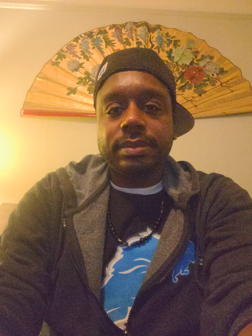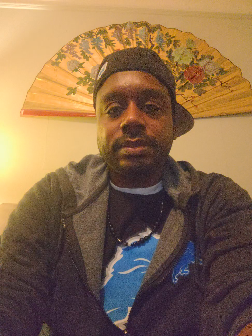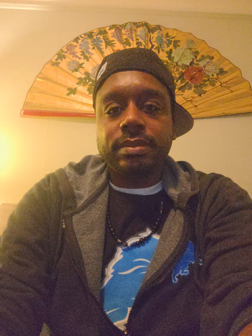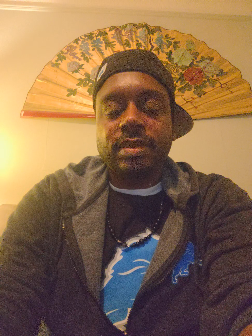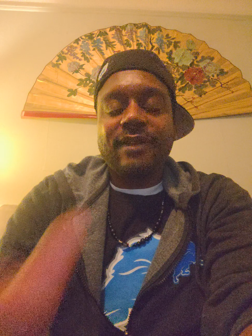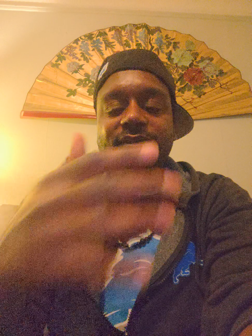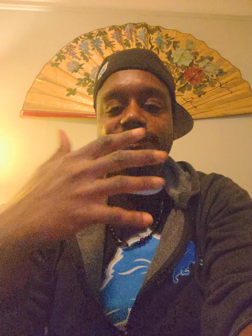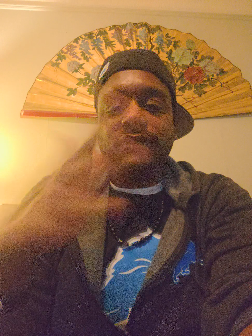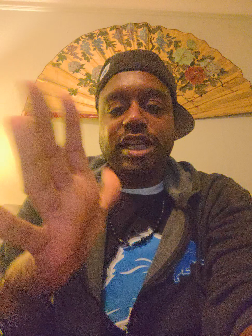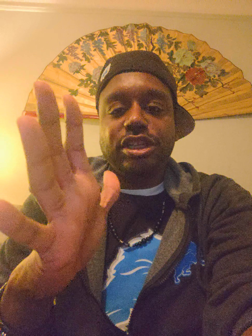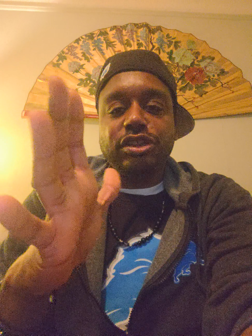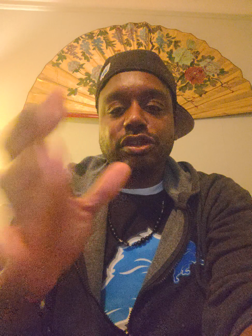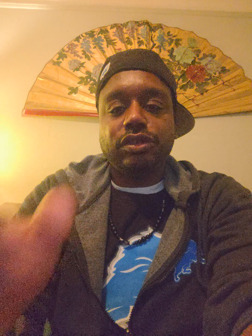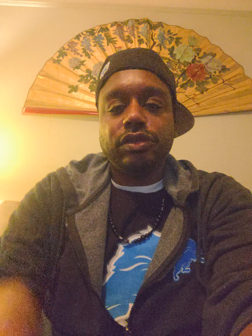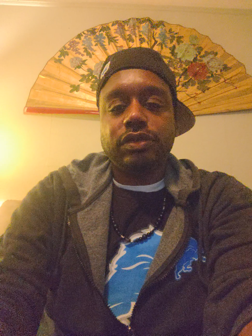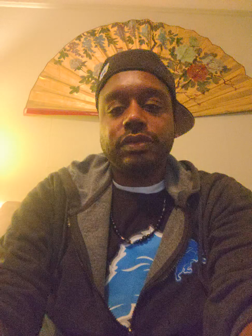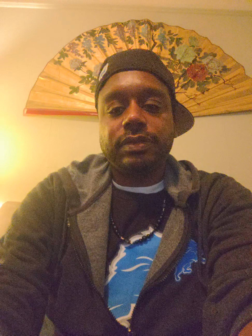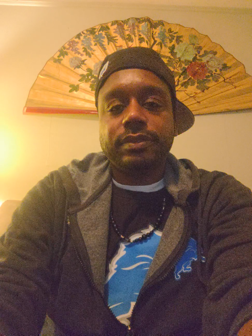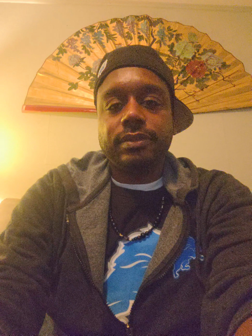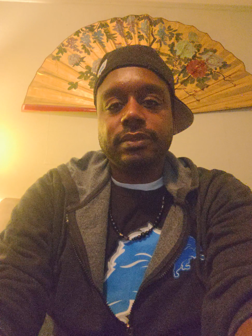finish